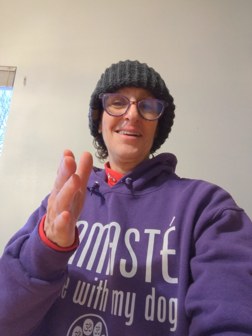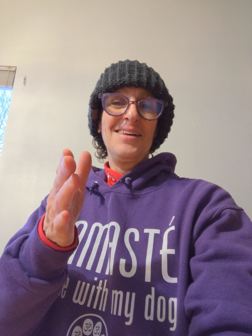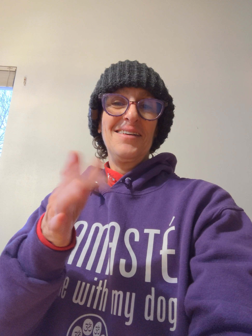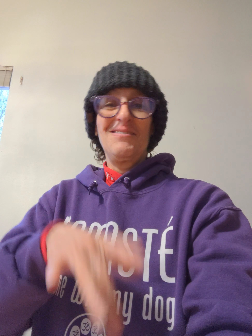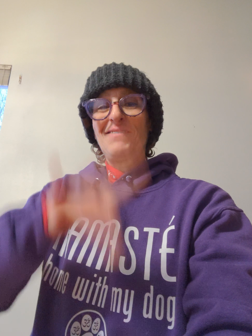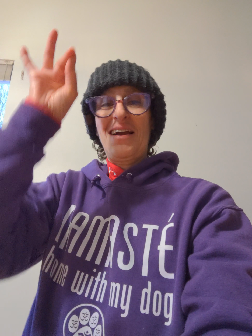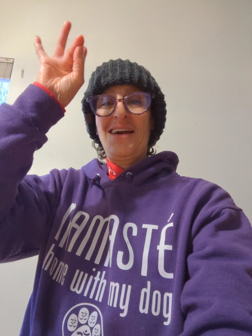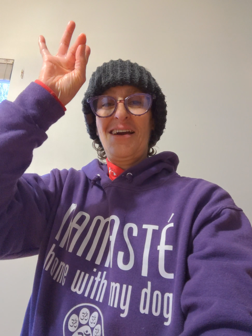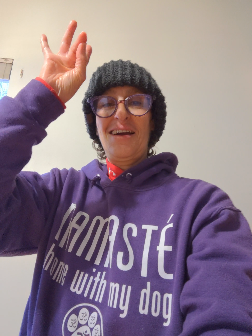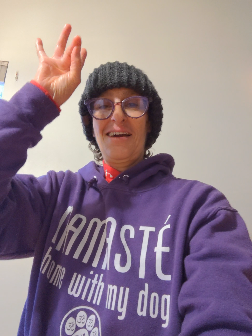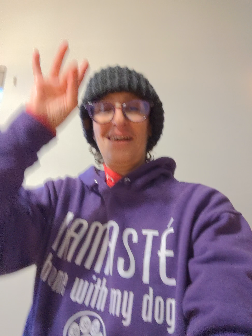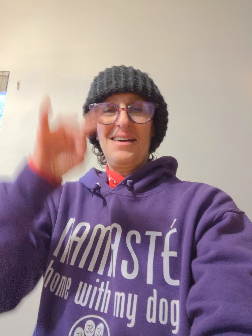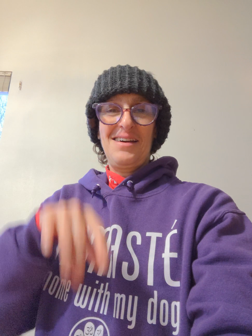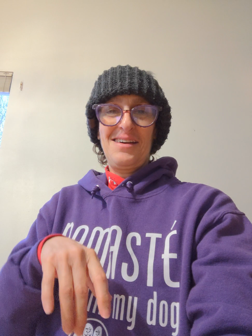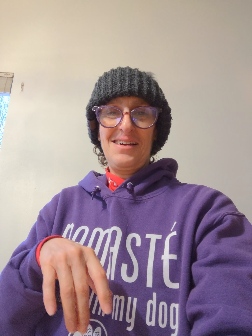find